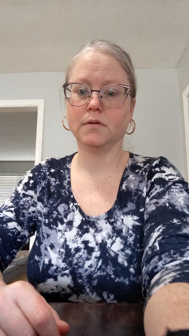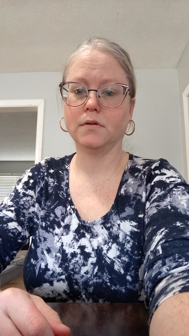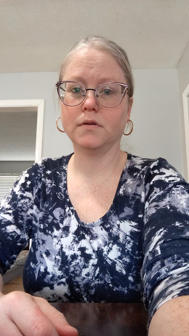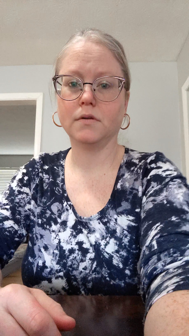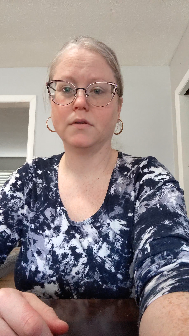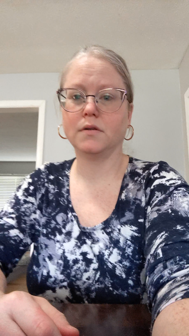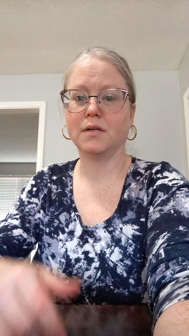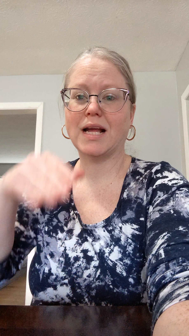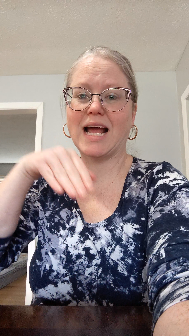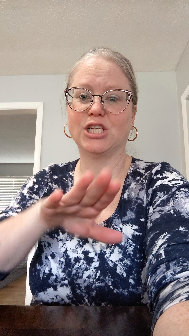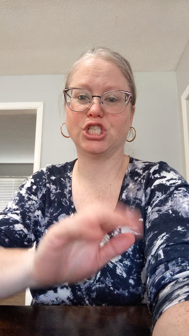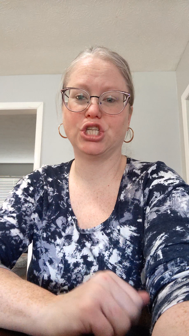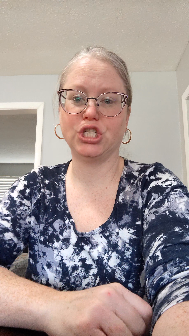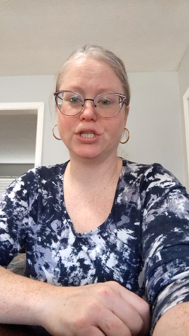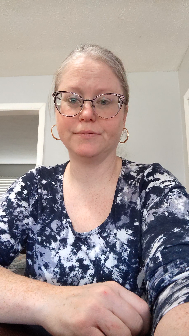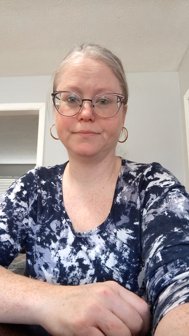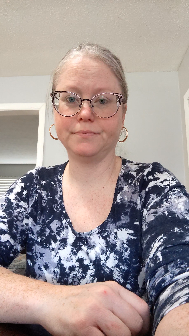enter